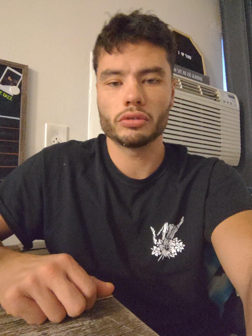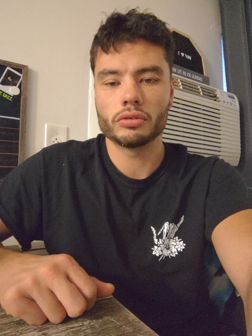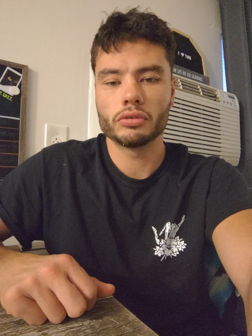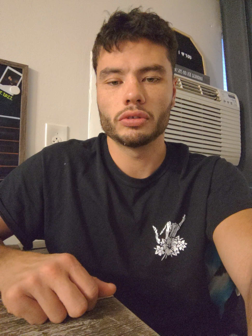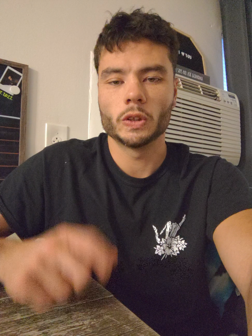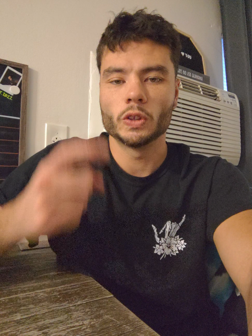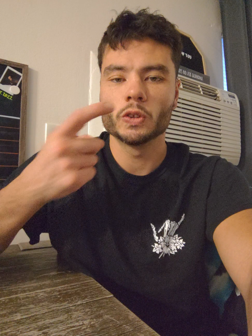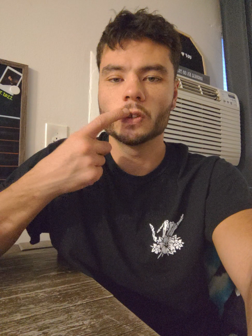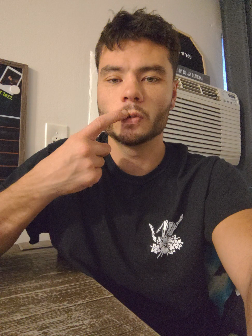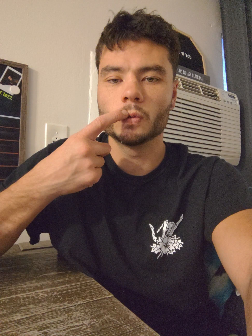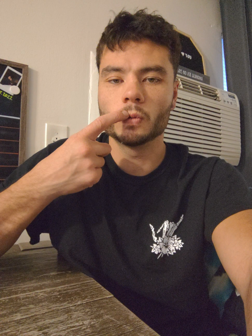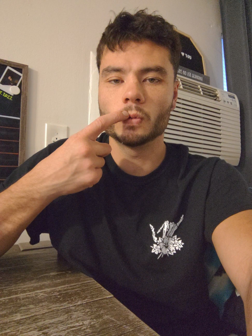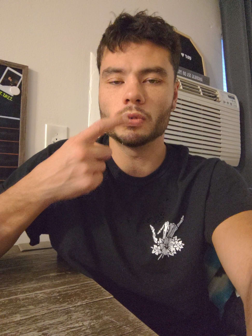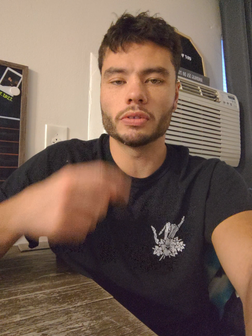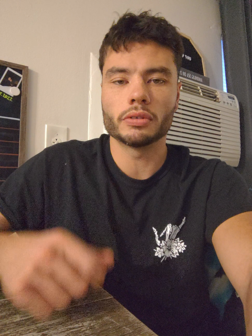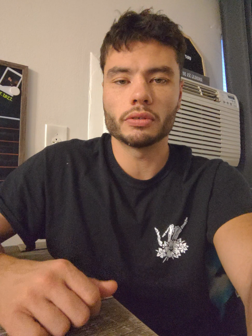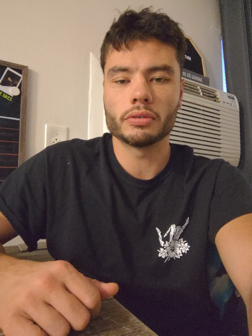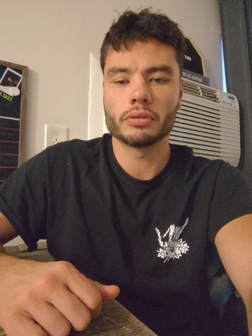tooth